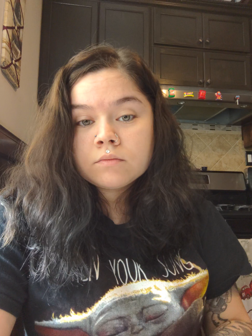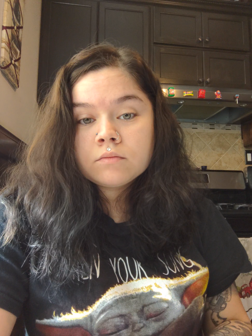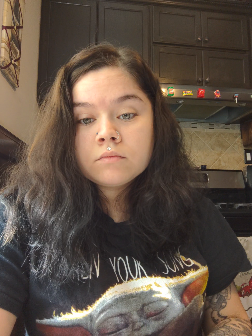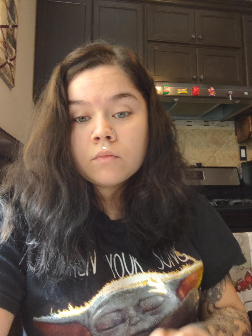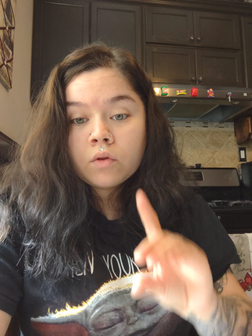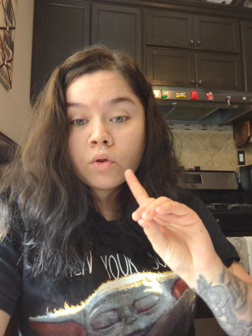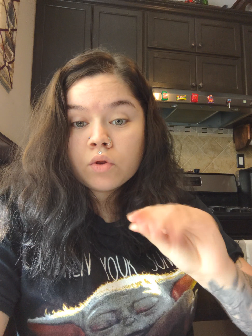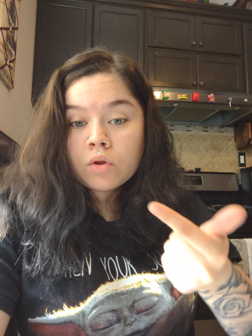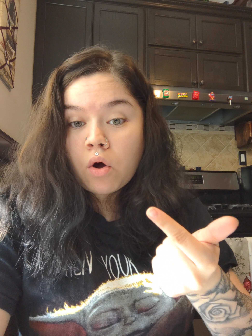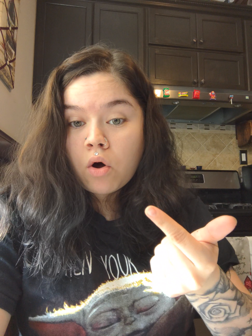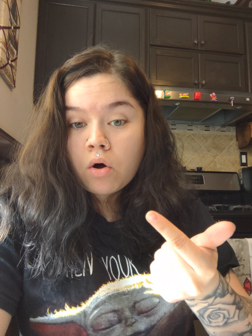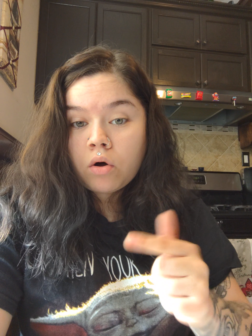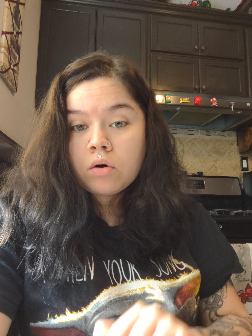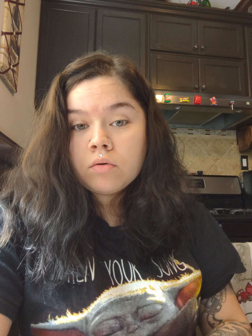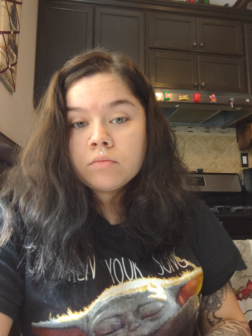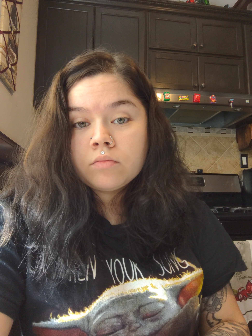dog